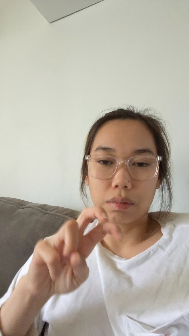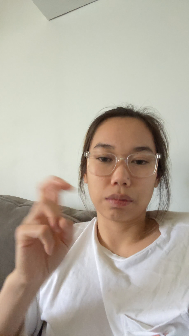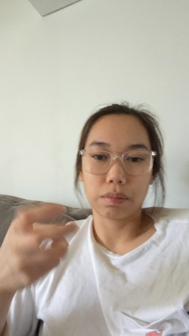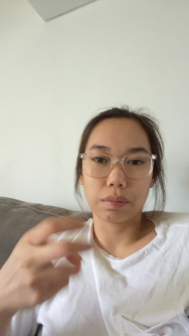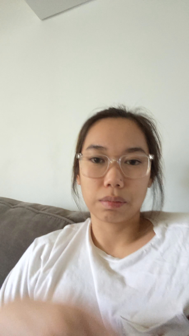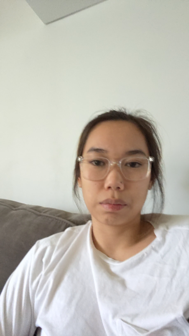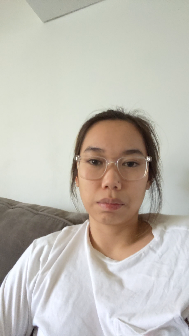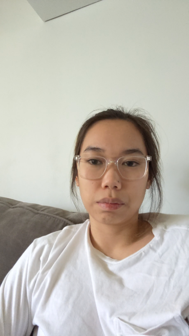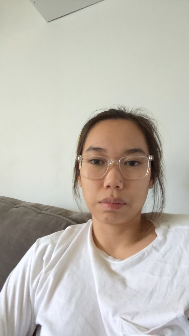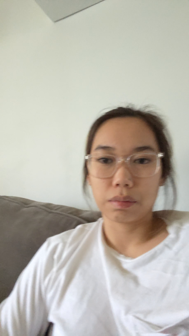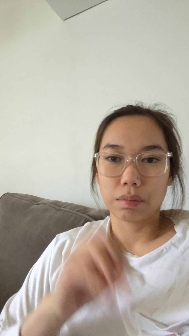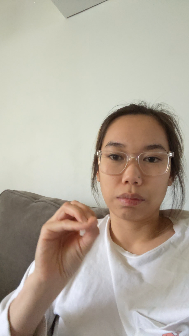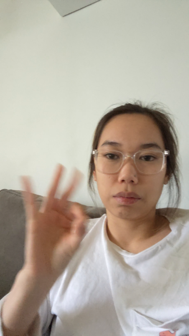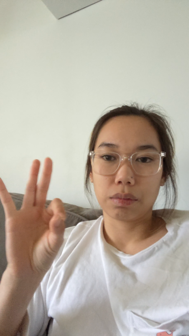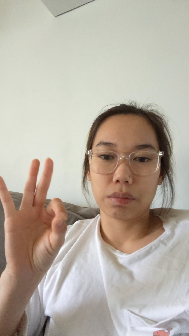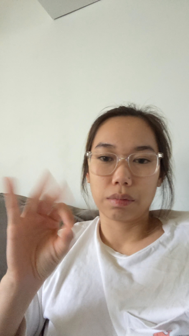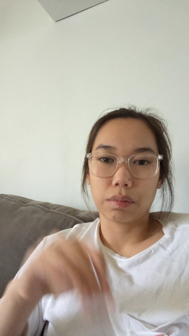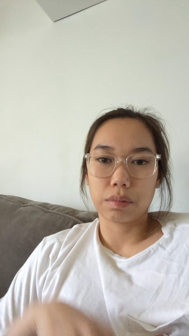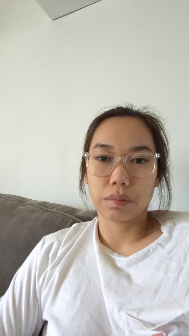of